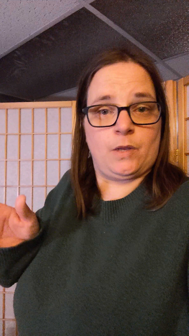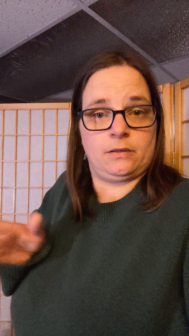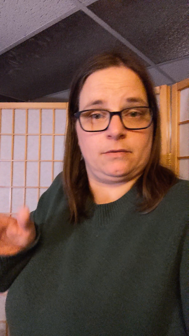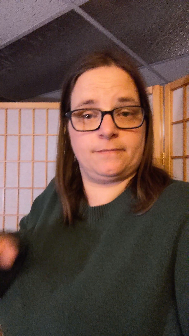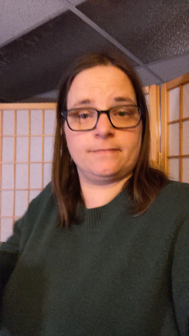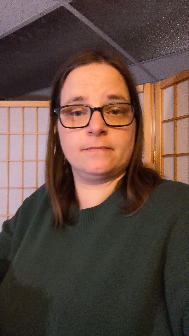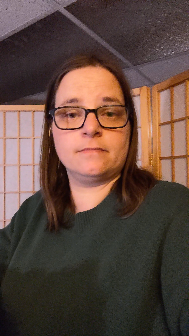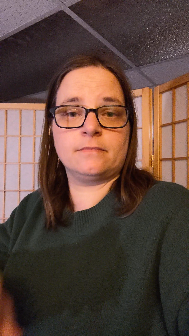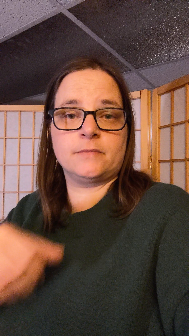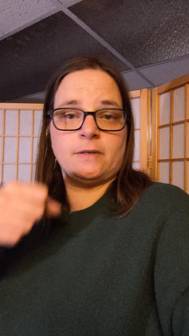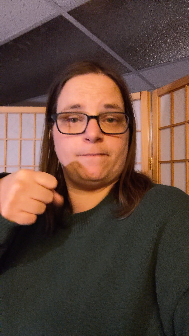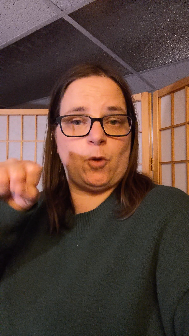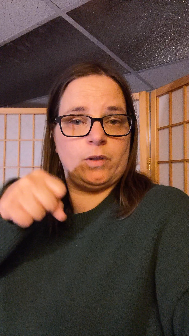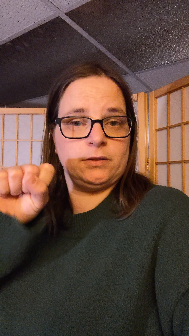motorcycle